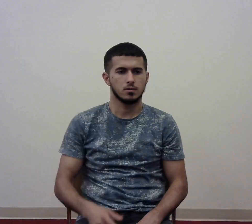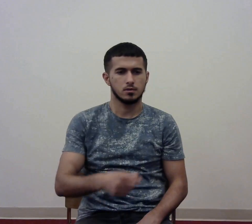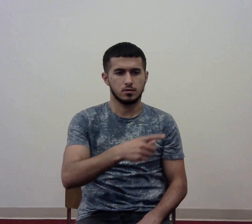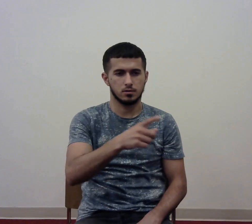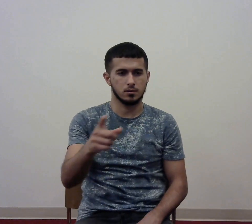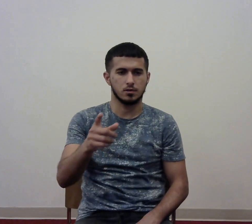siz